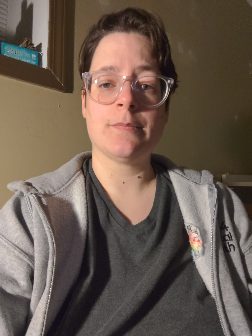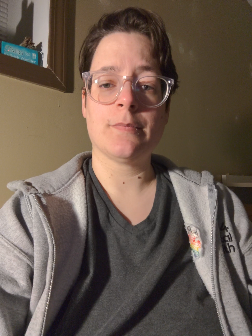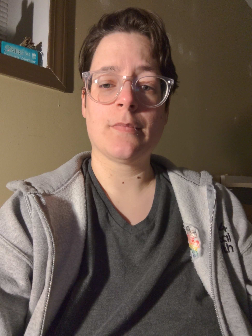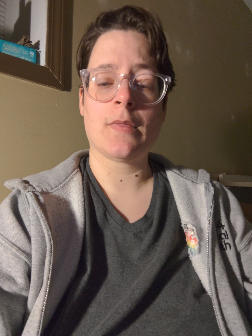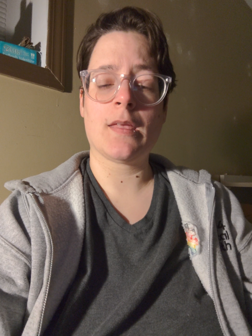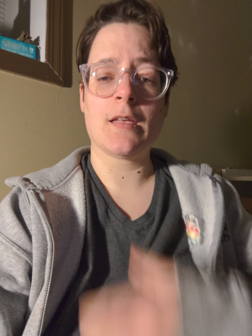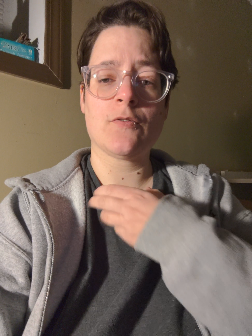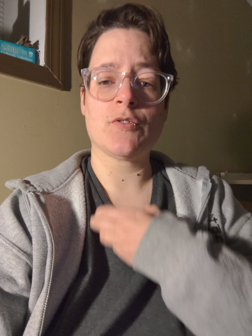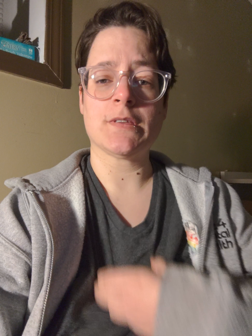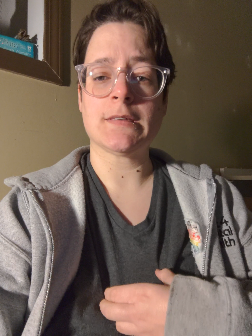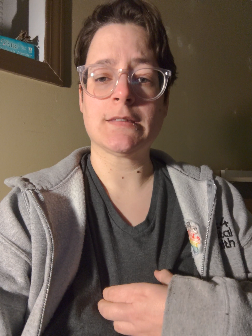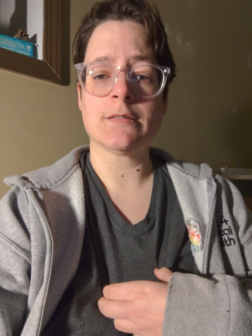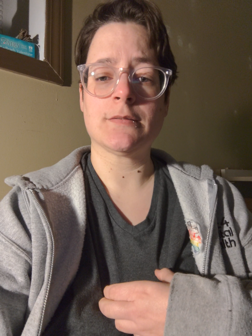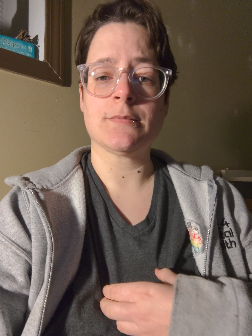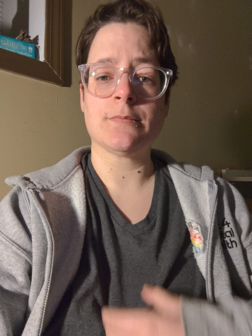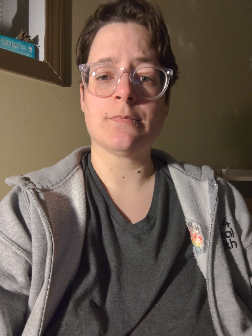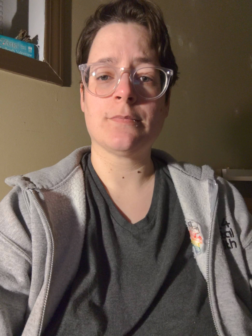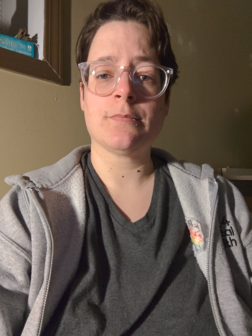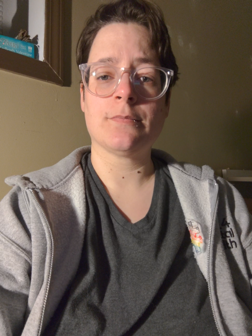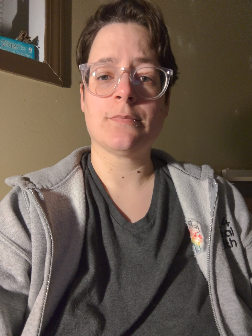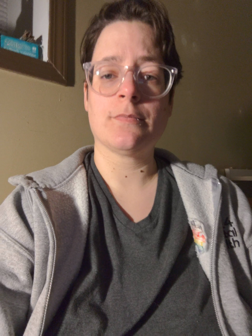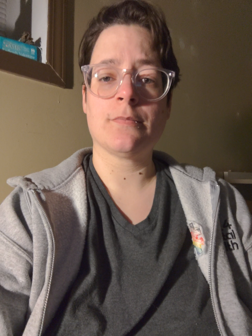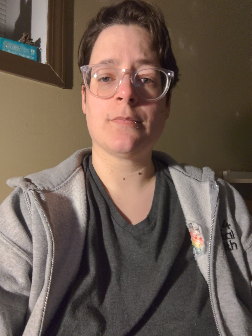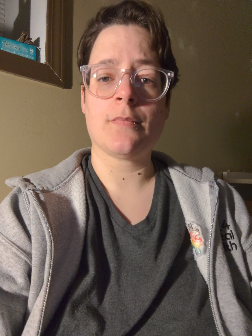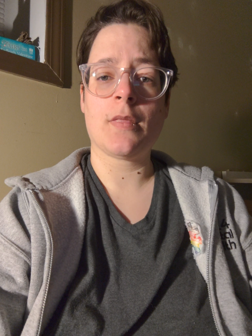hungry